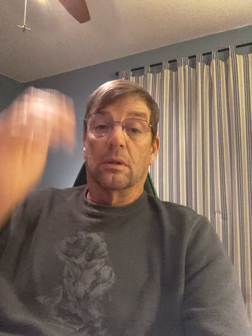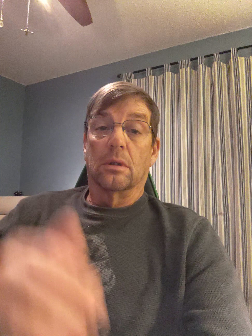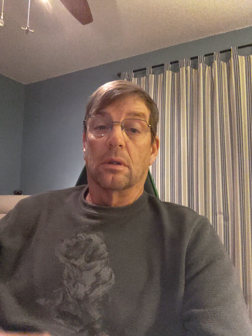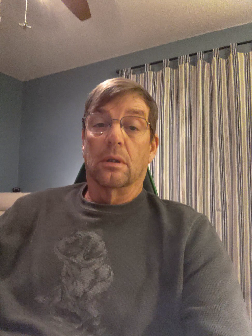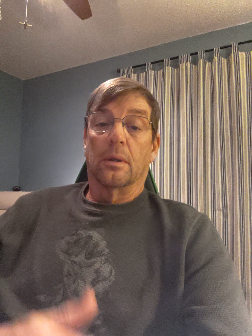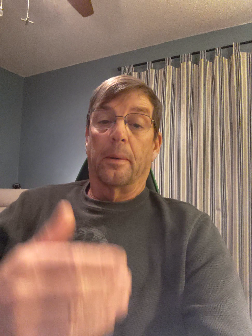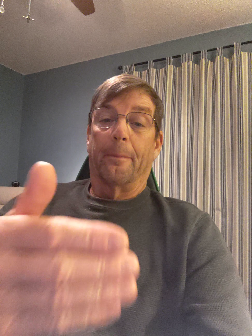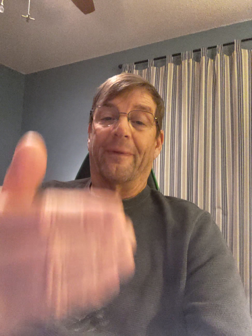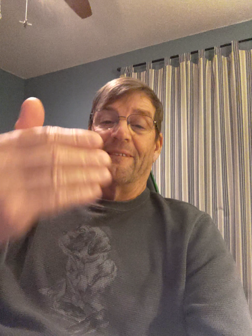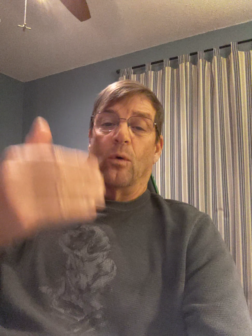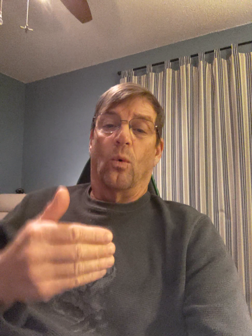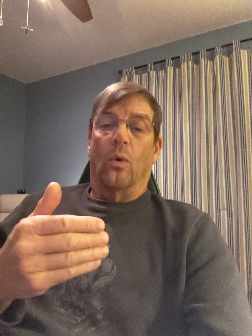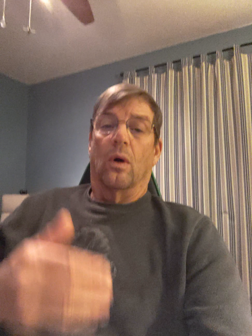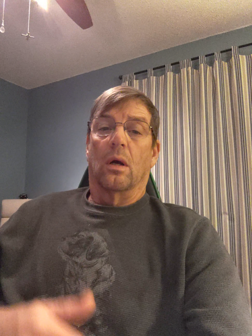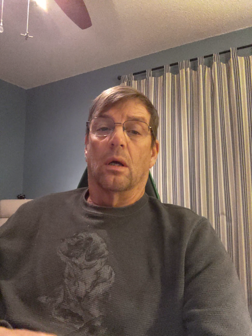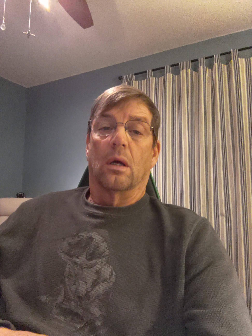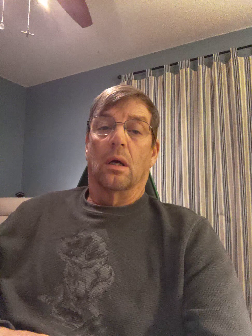before